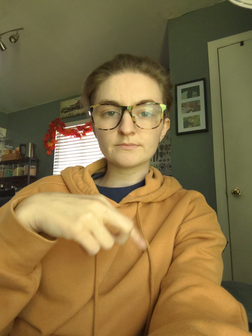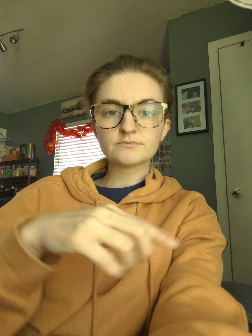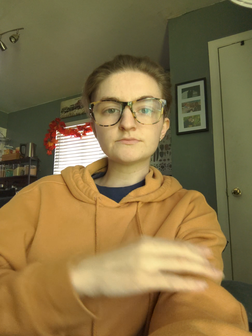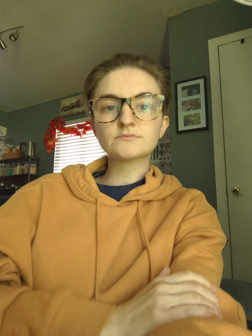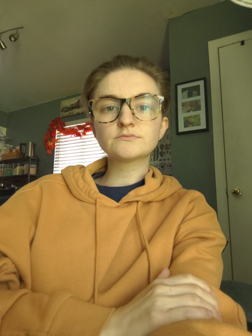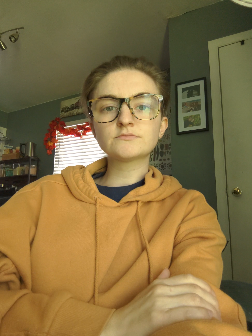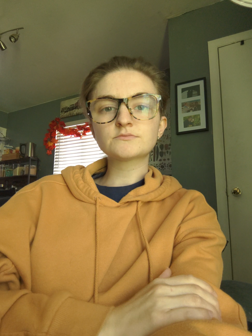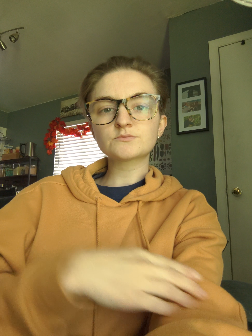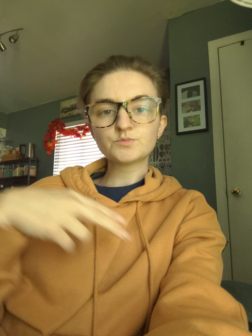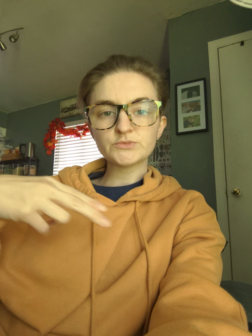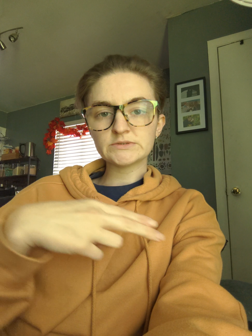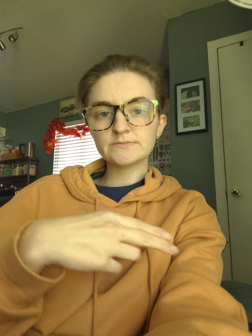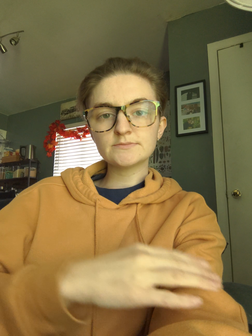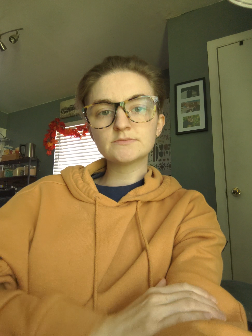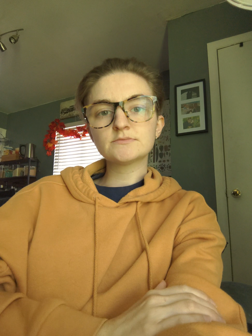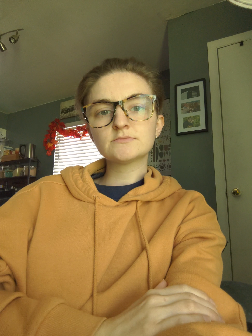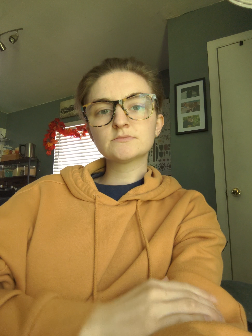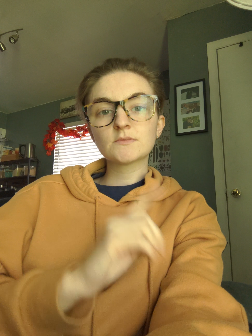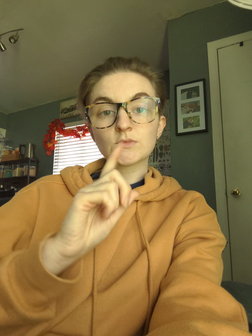belt